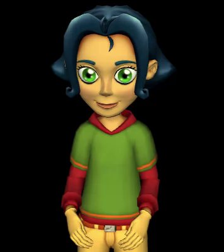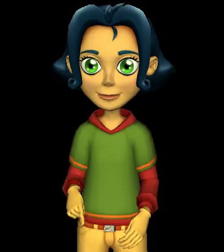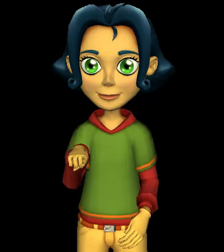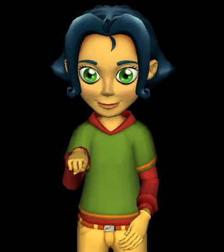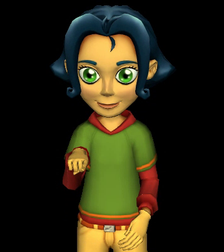أنت